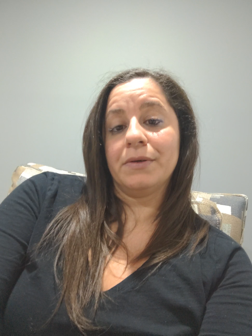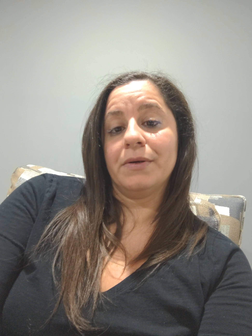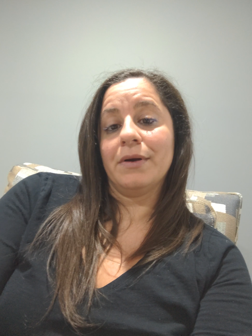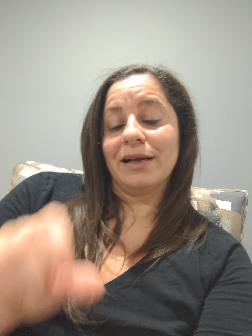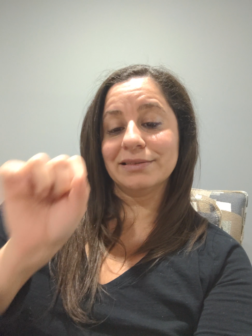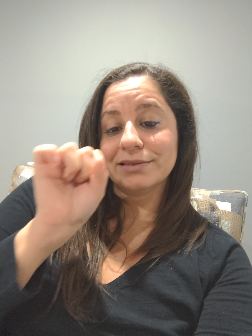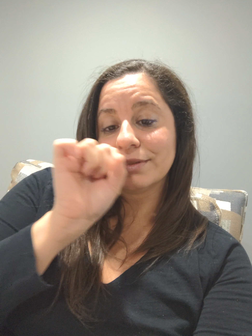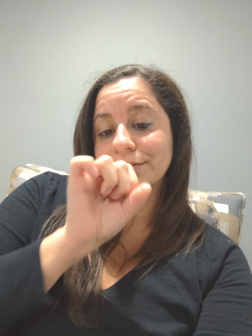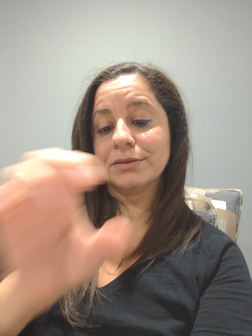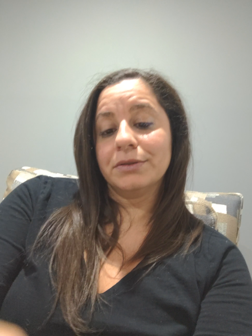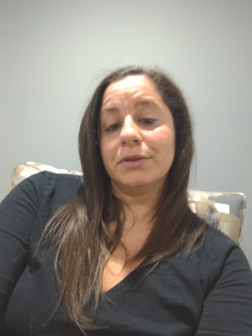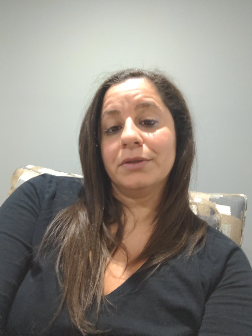carrot